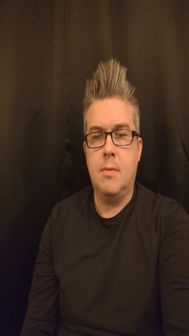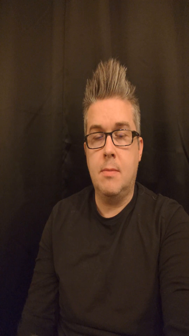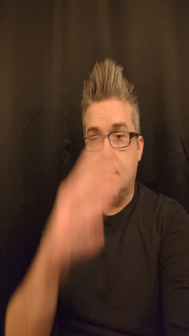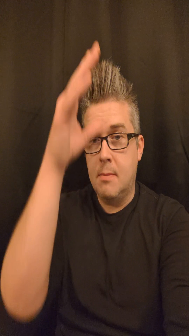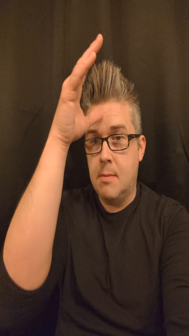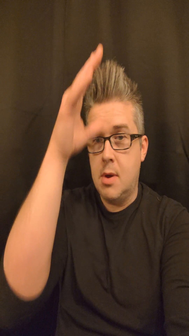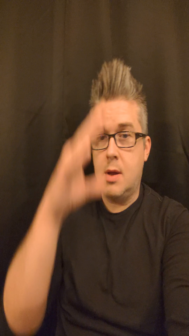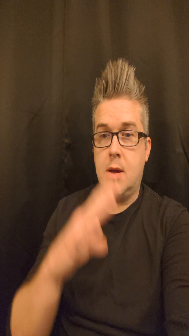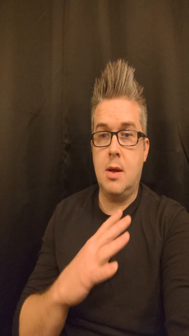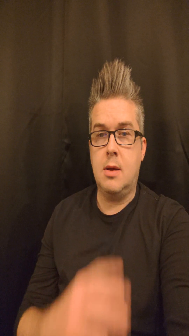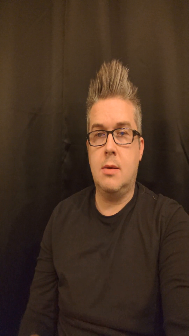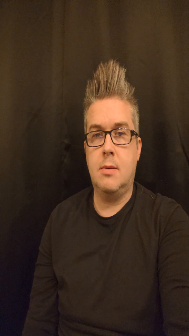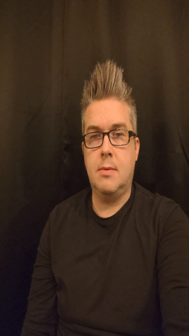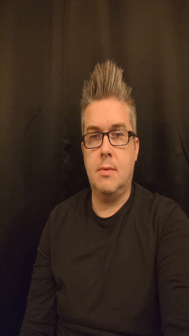man